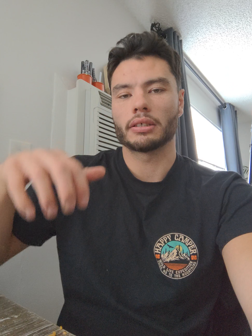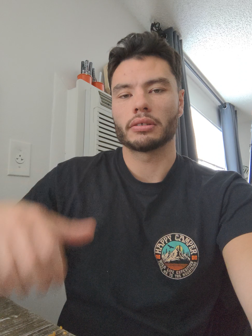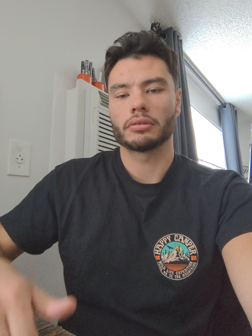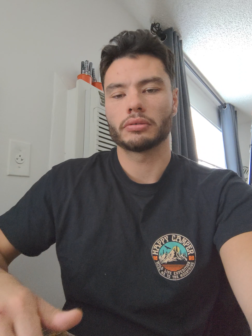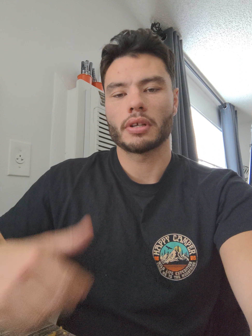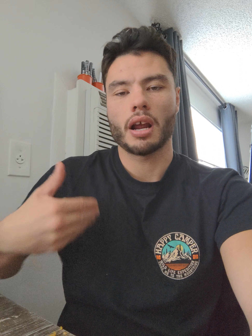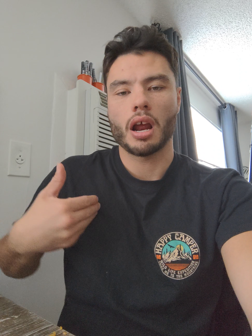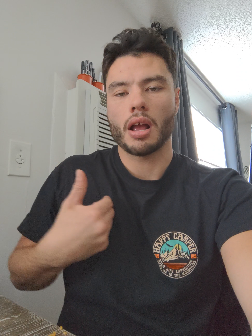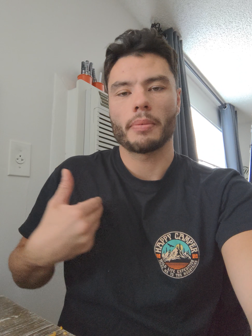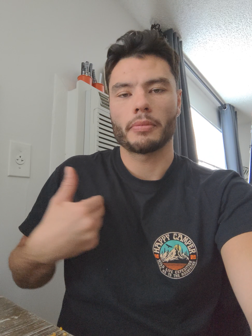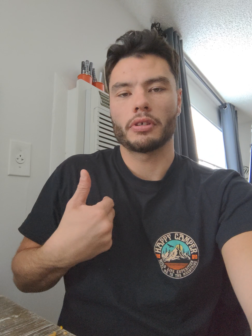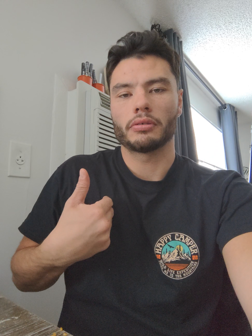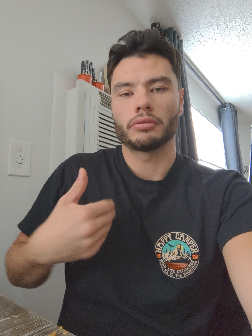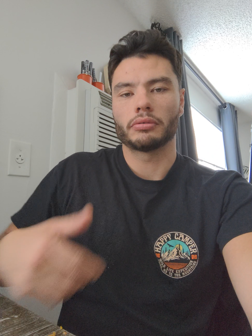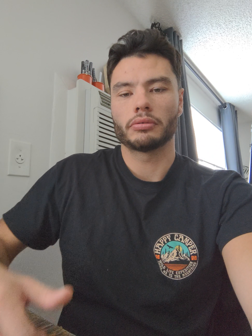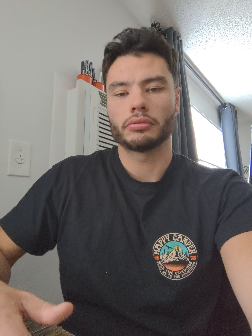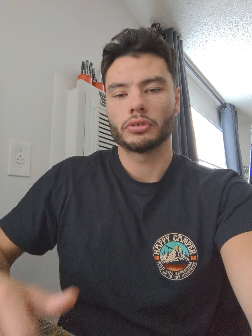animal